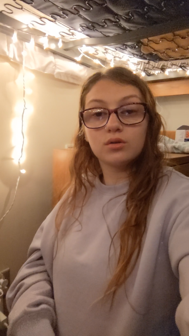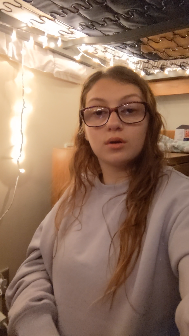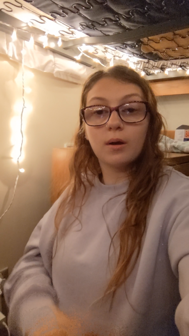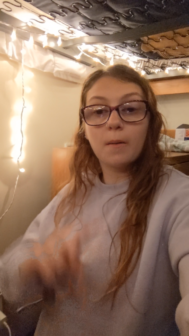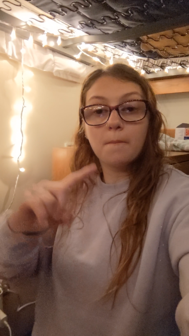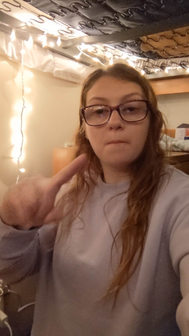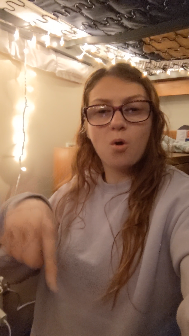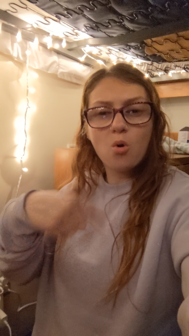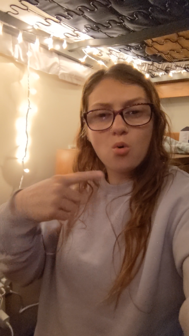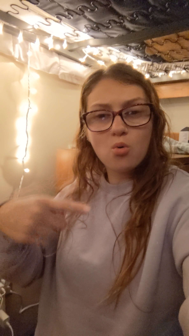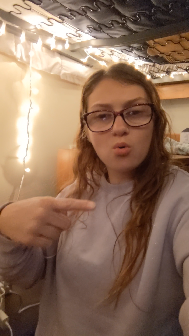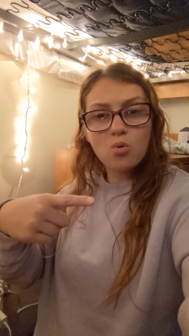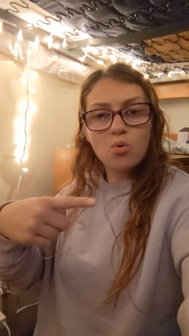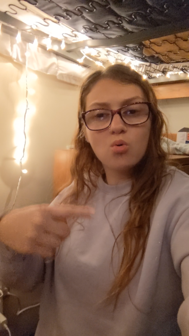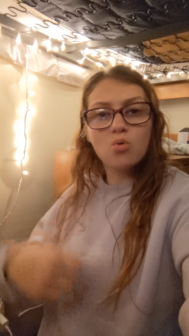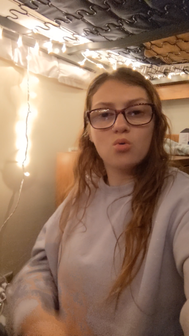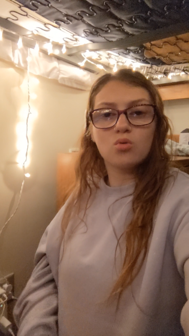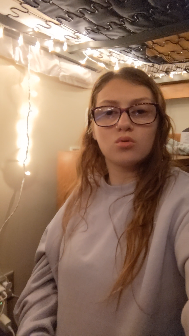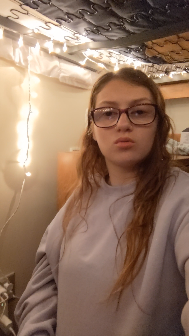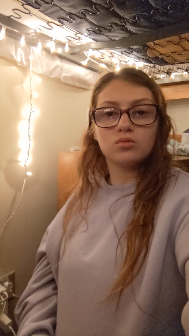about